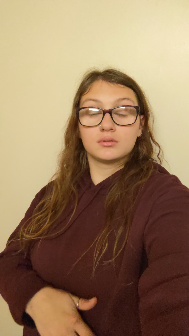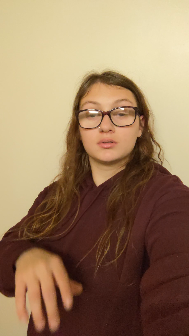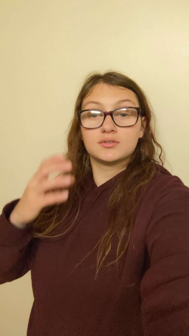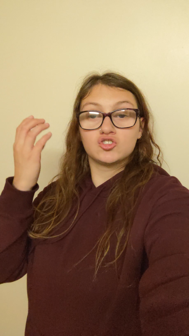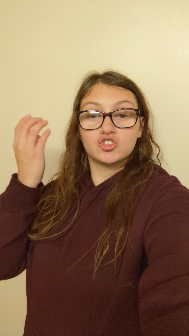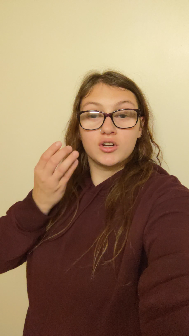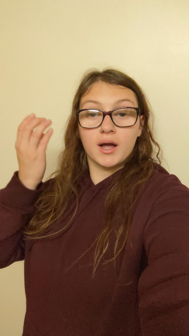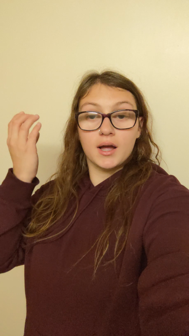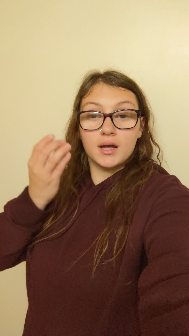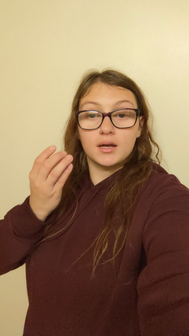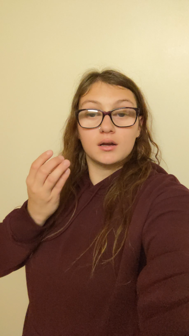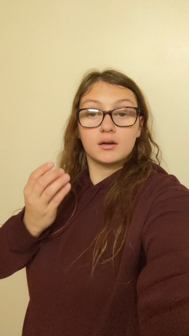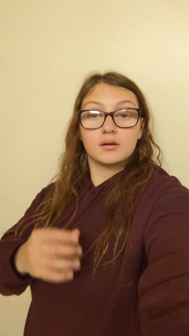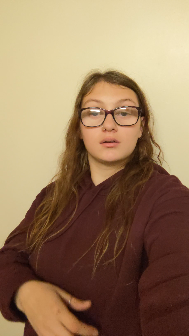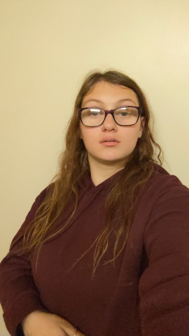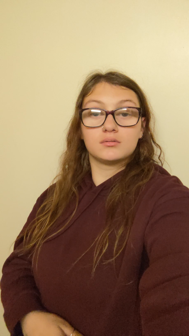shake